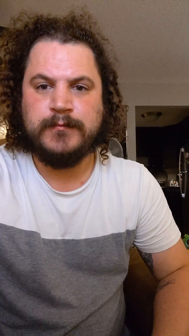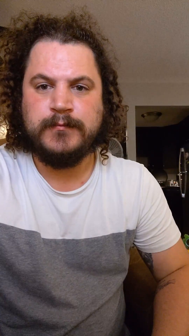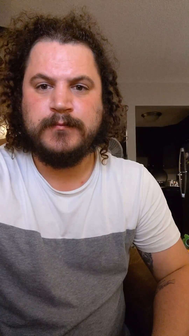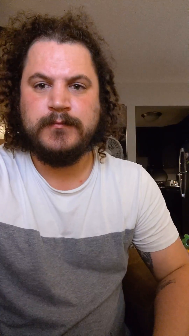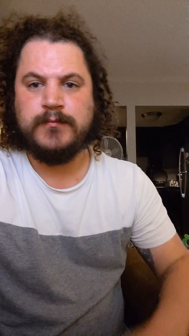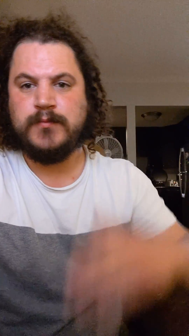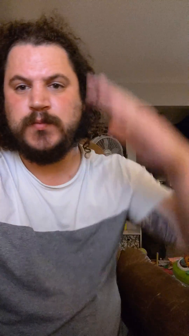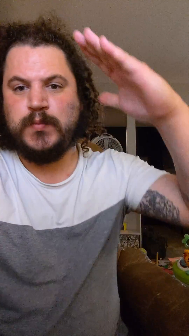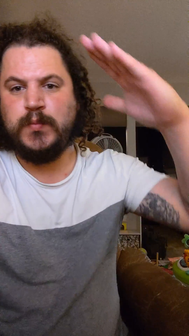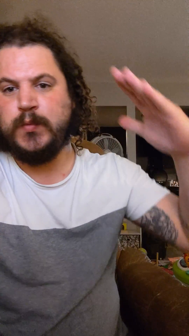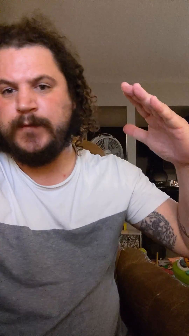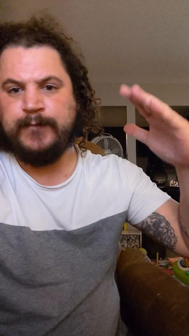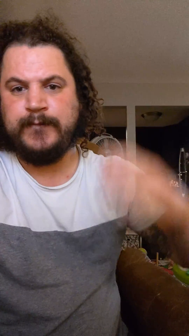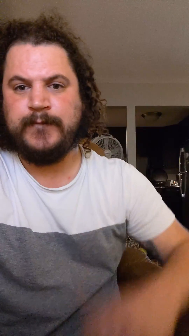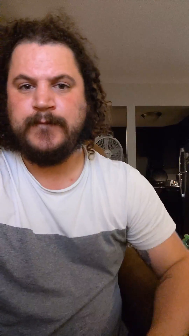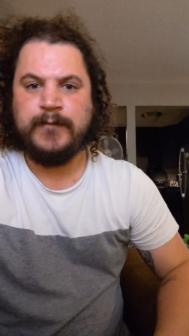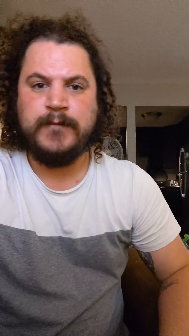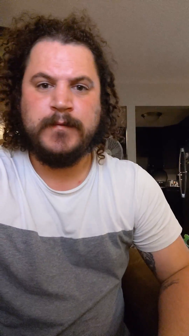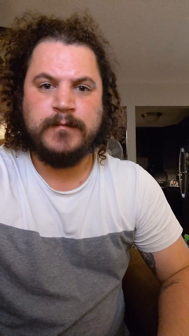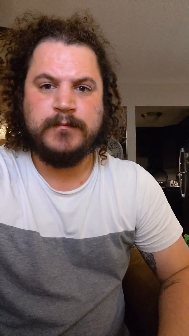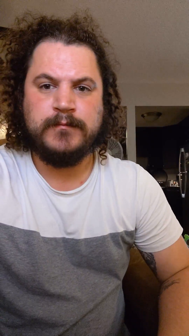roof